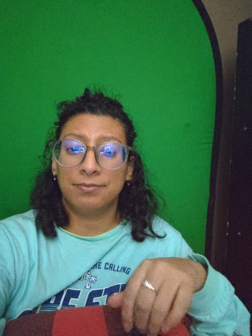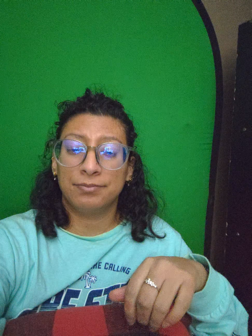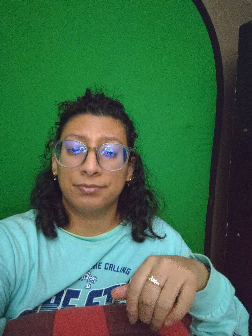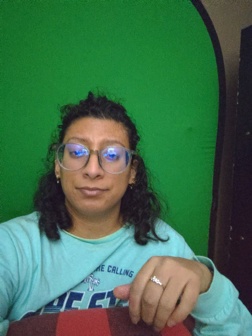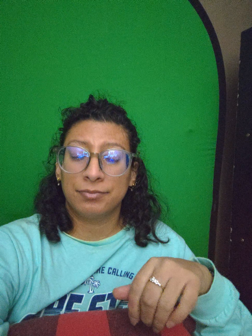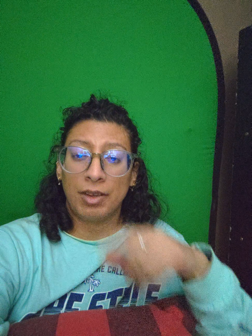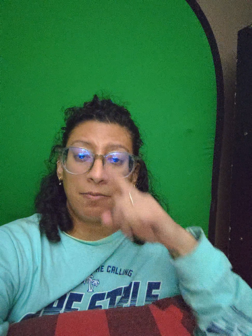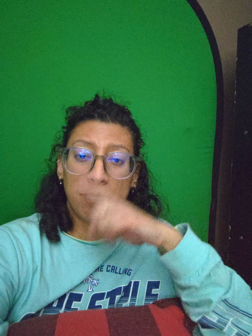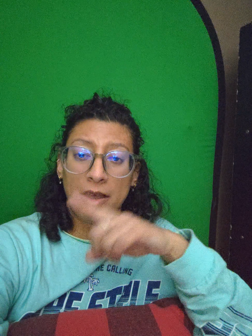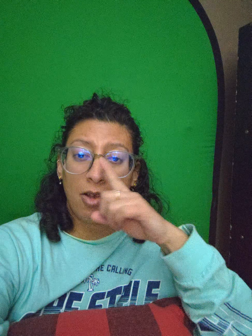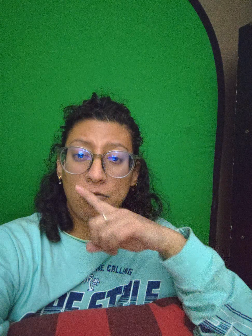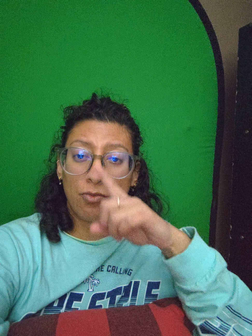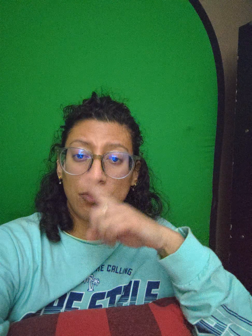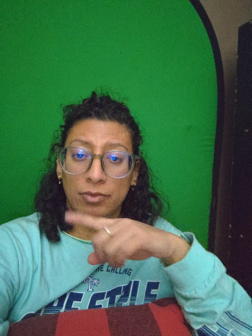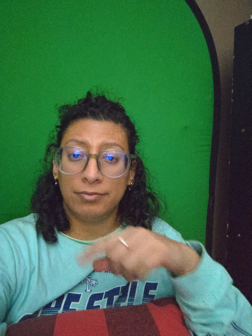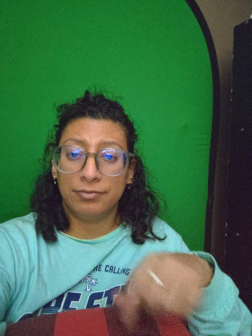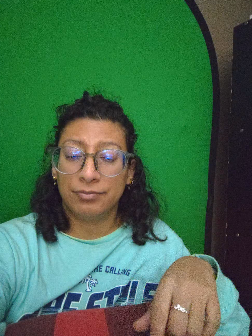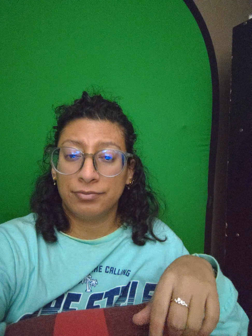mouse